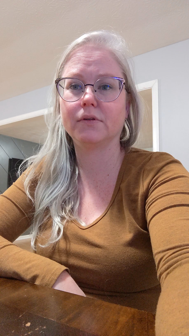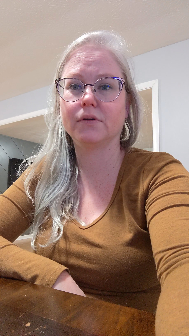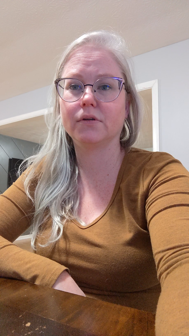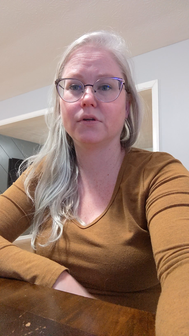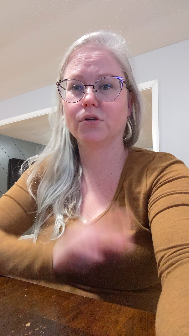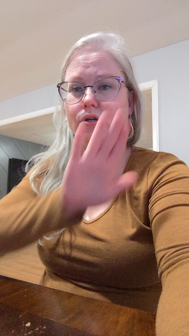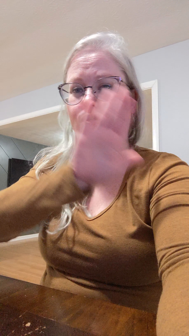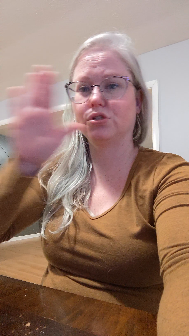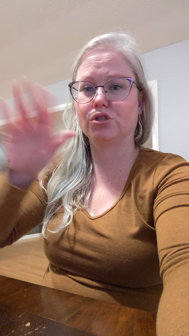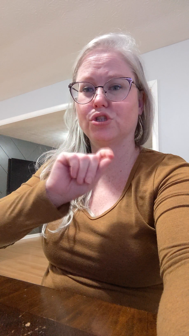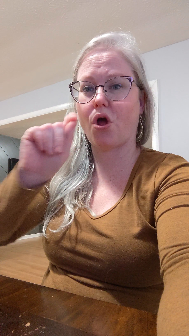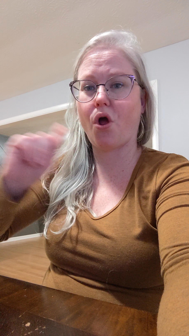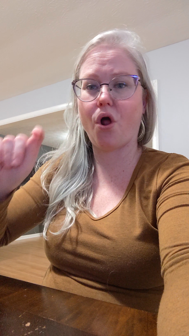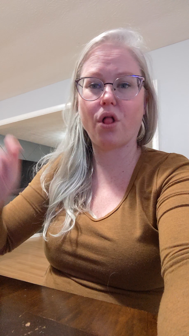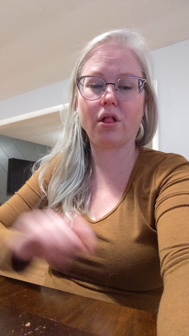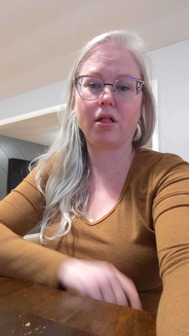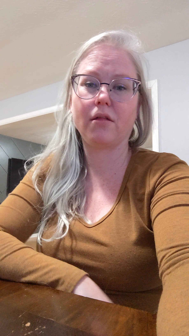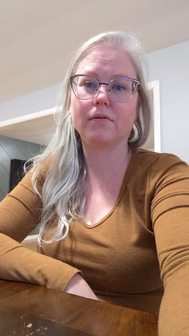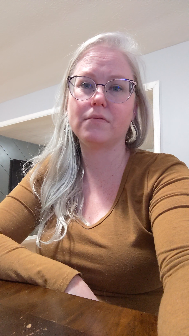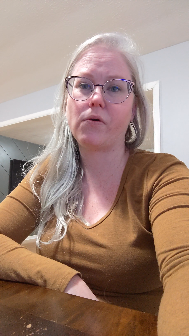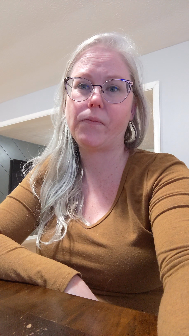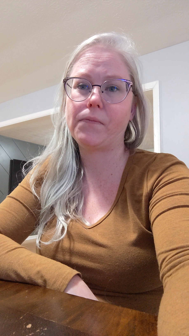chalk